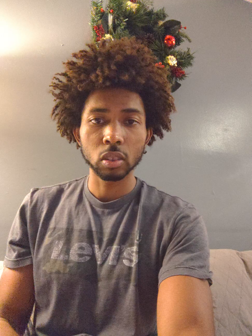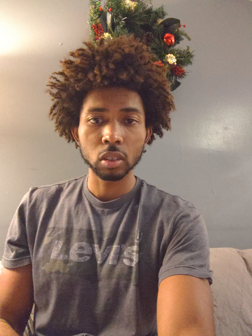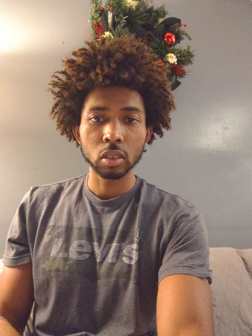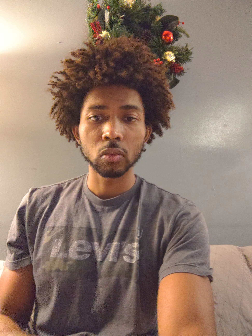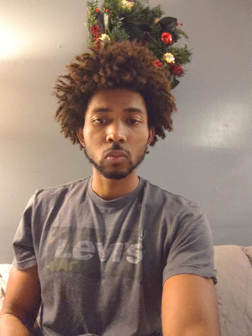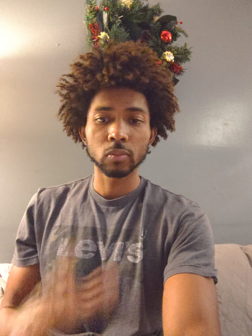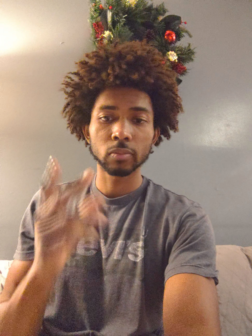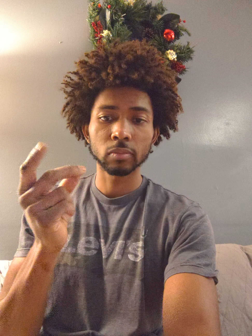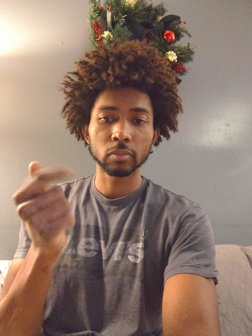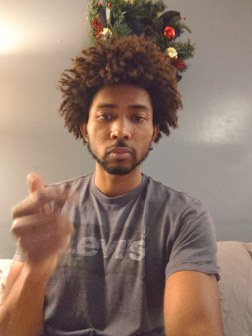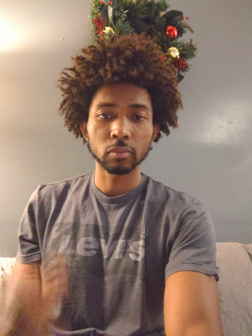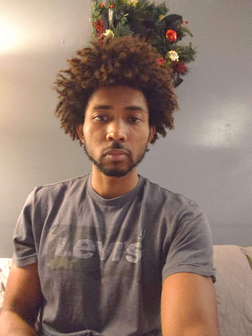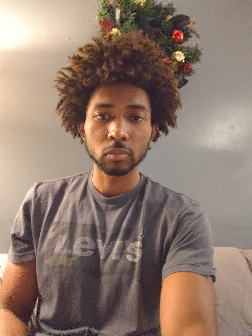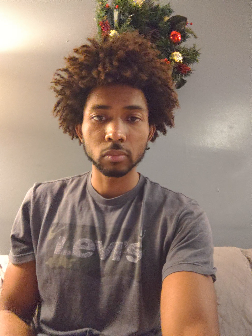dog